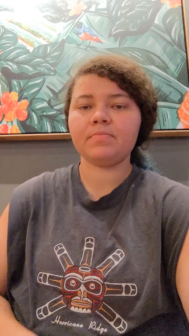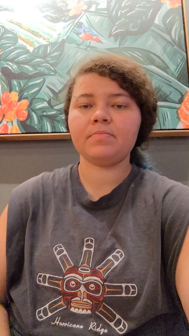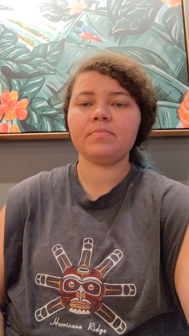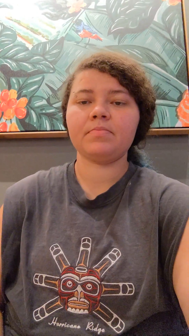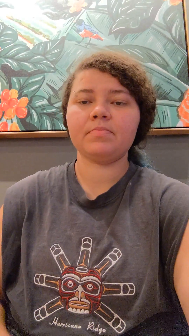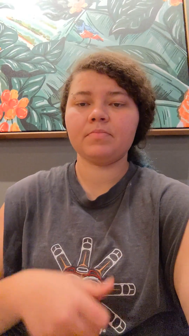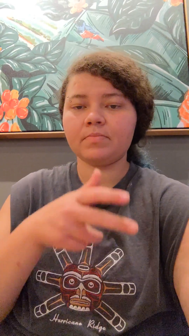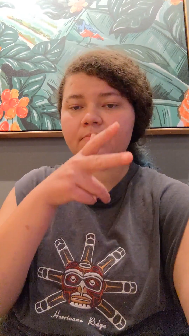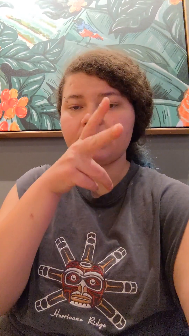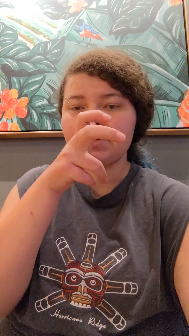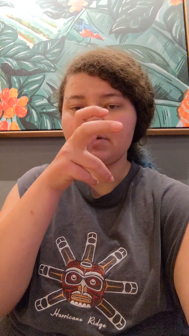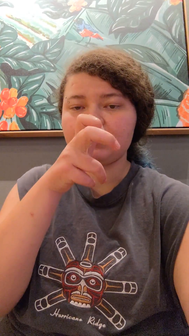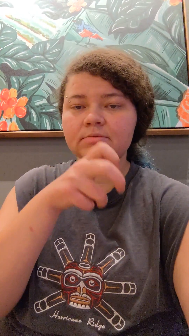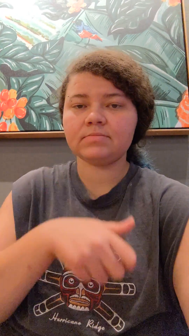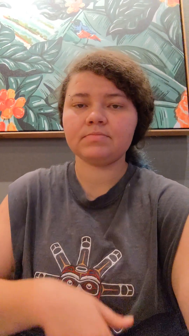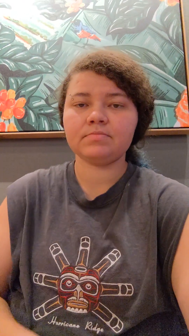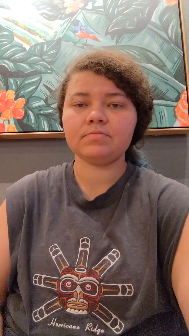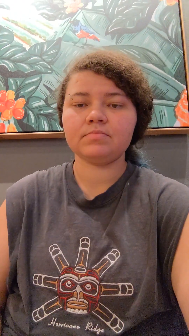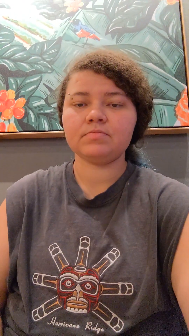ant